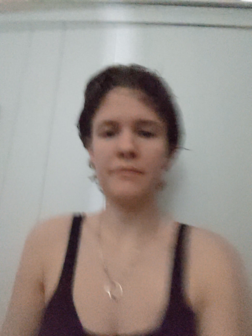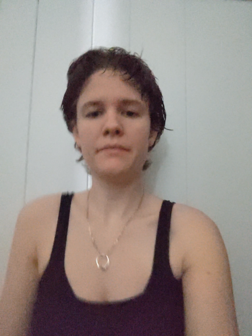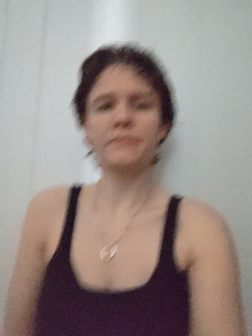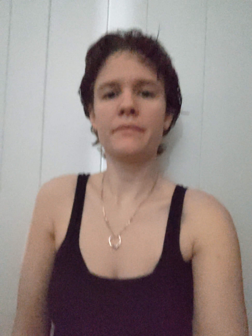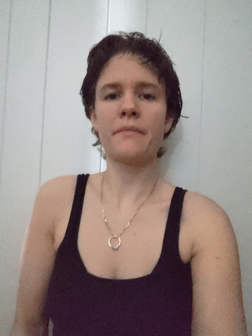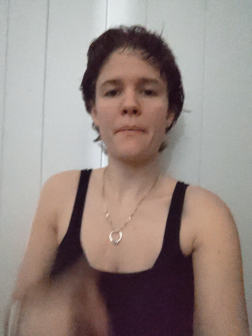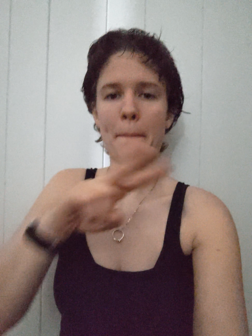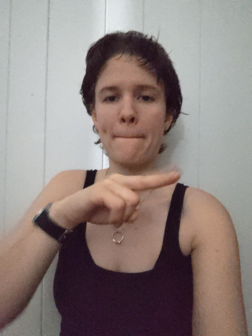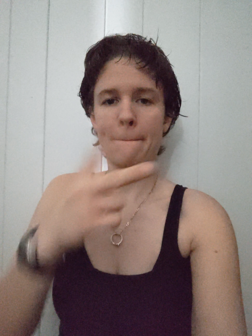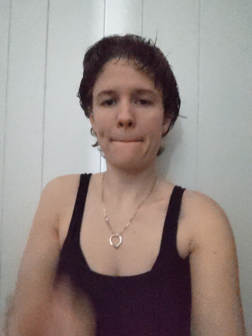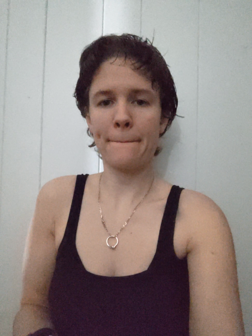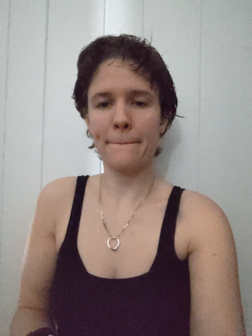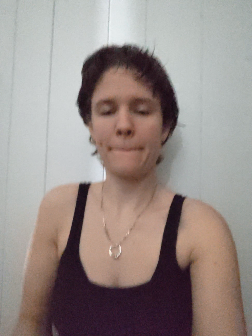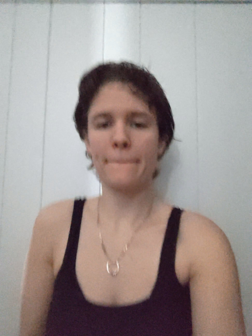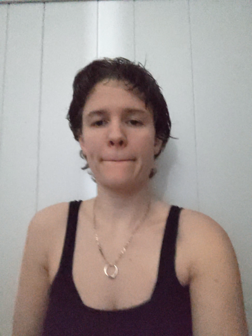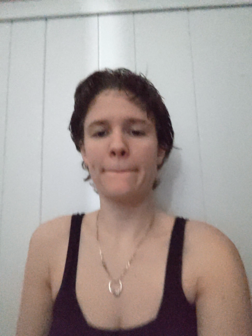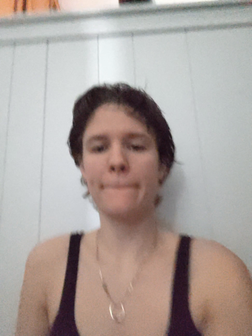fall